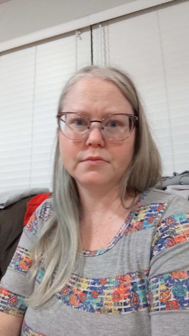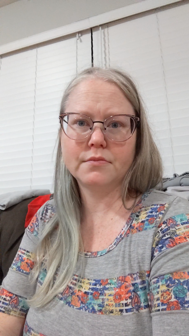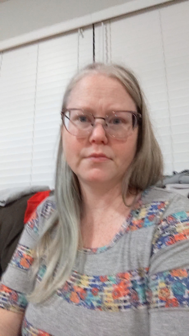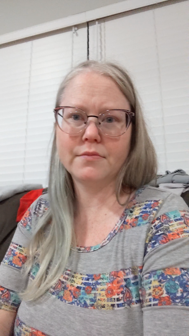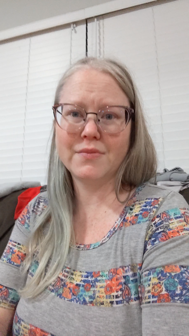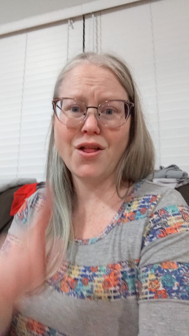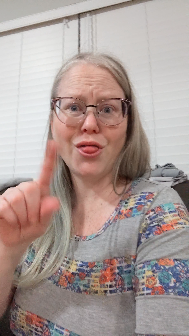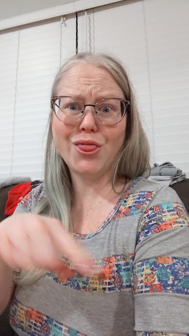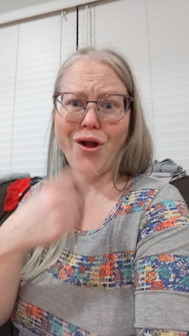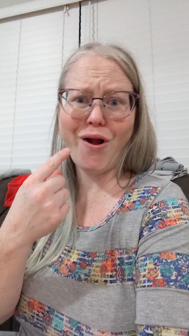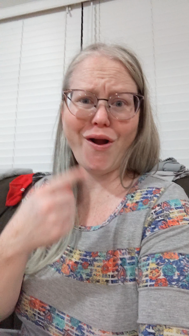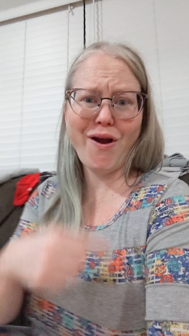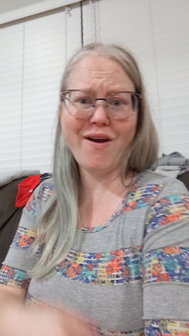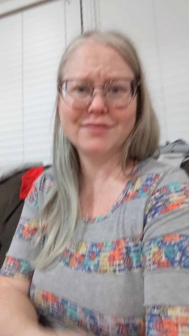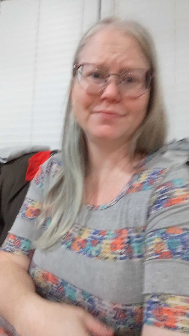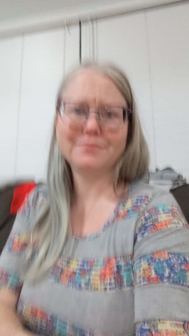long